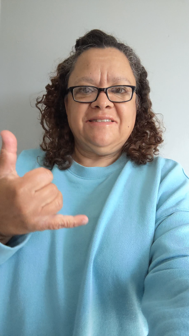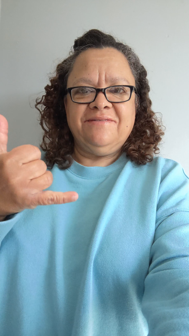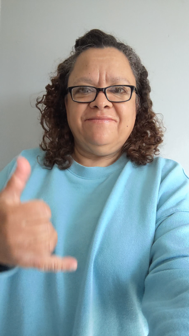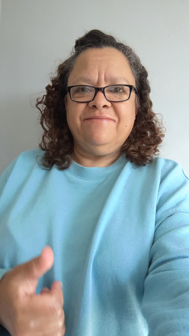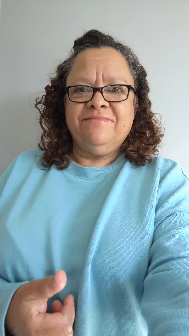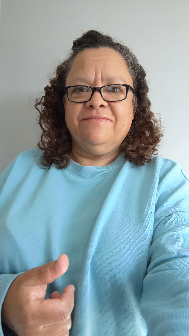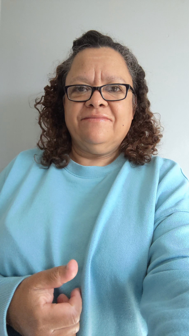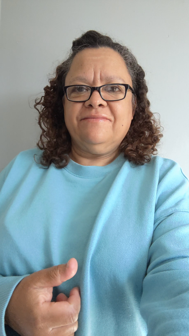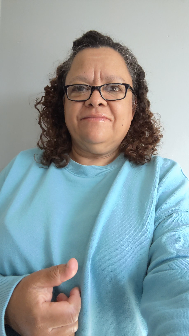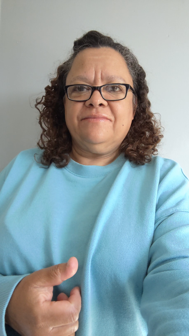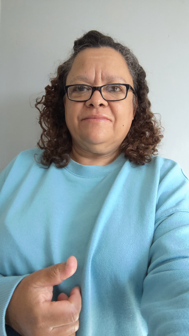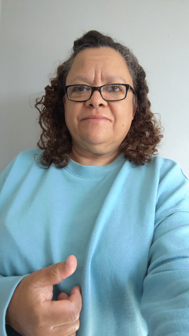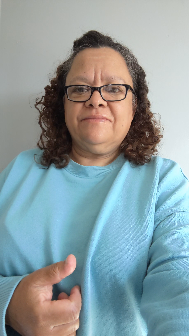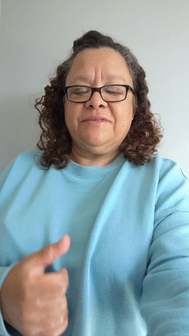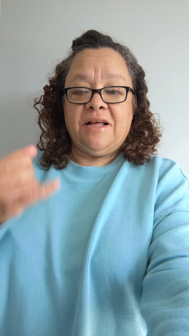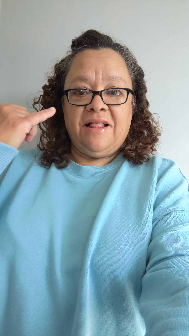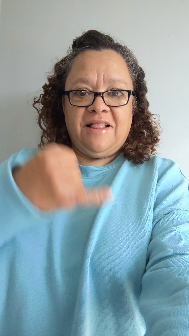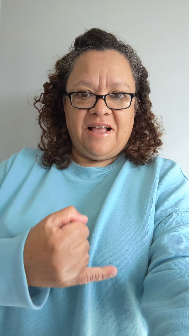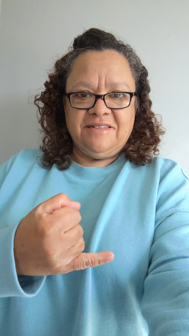last